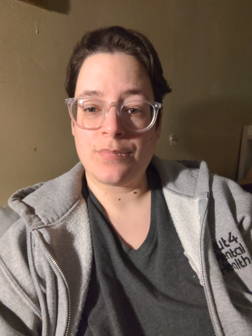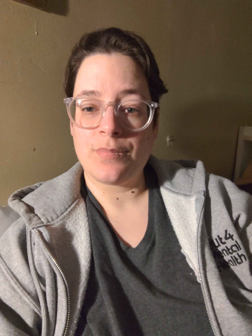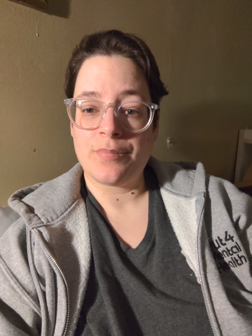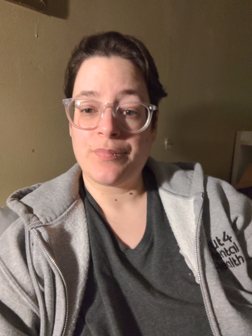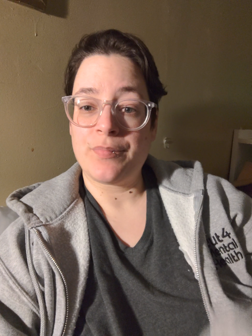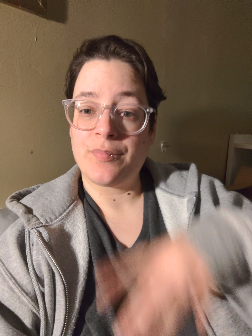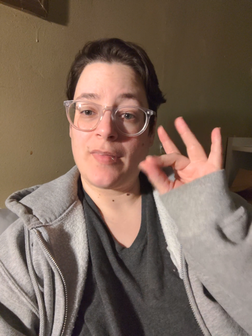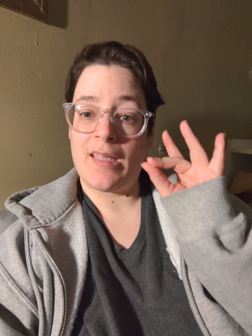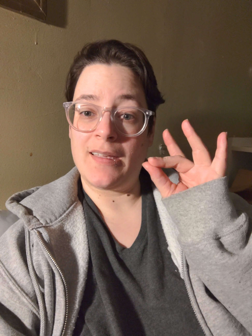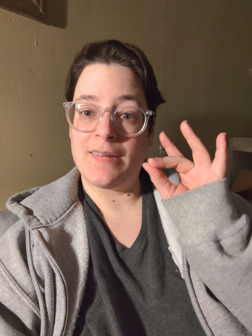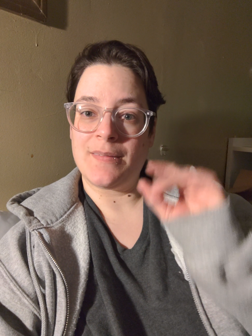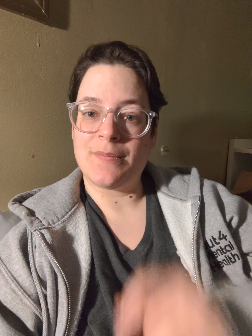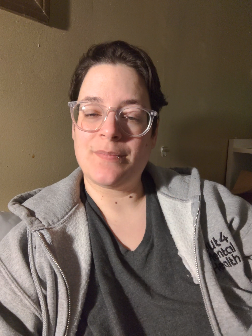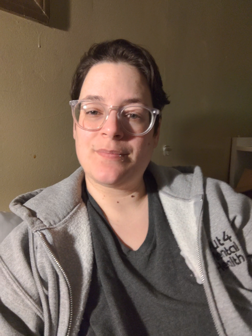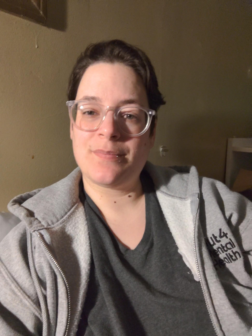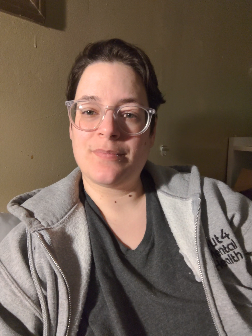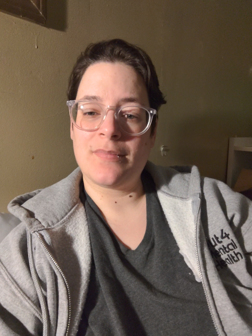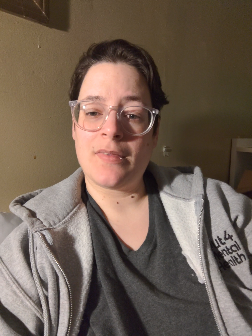find